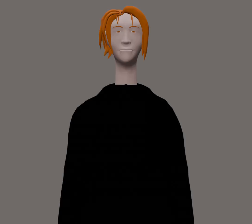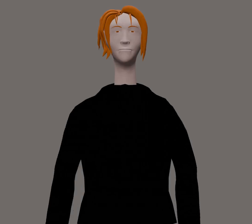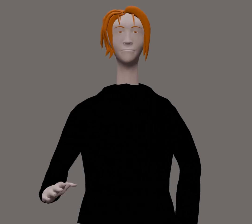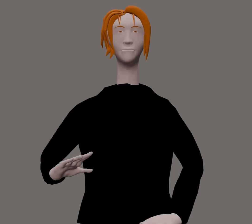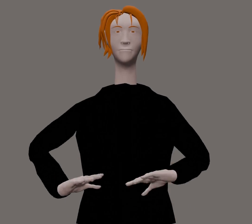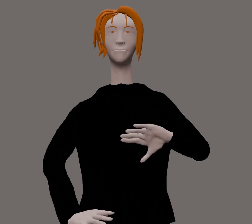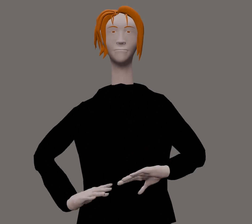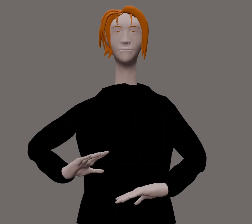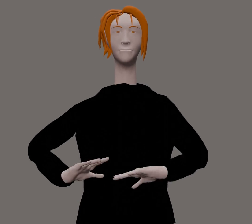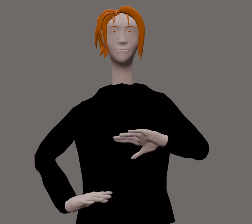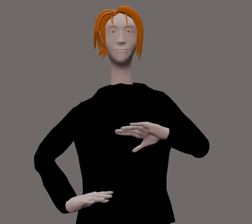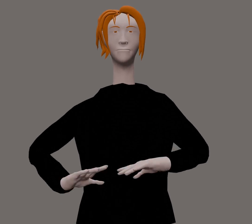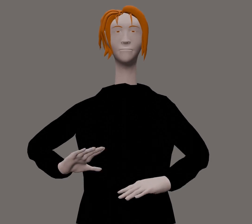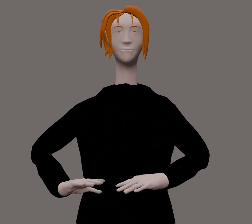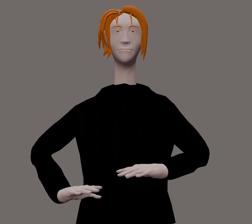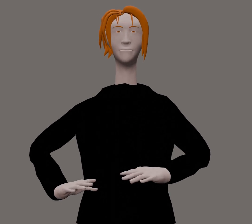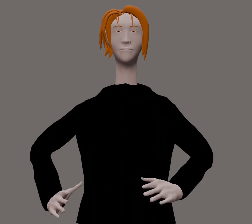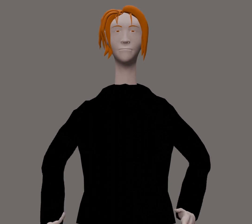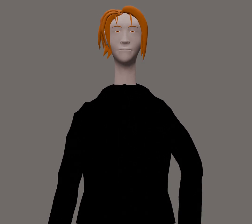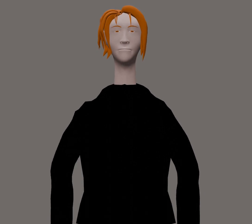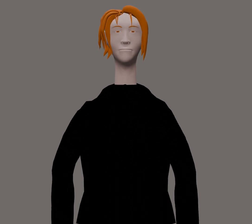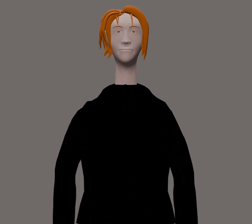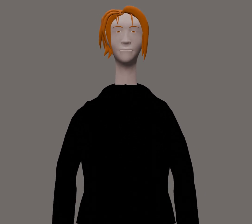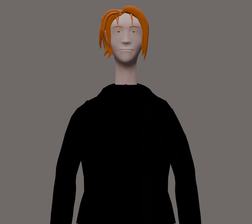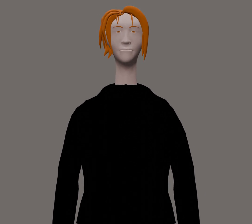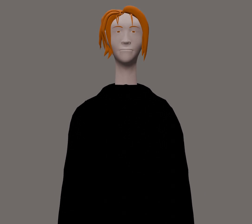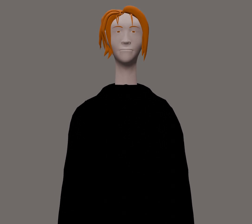Bongos